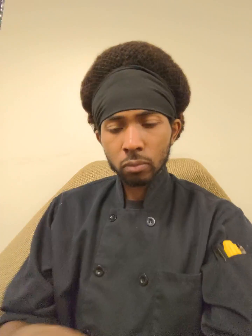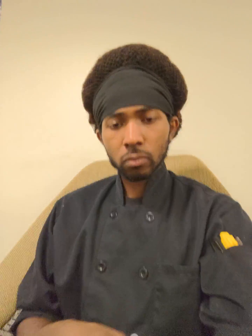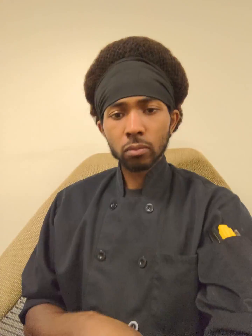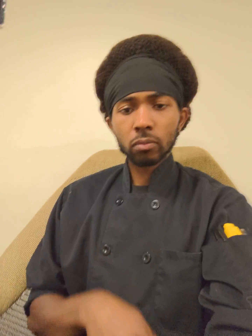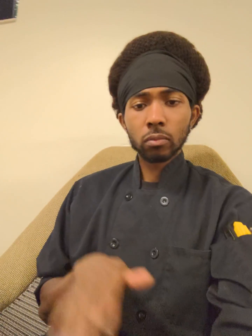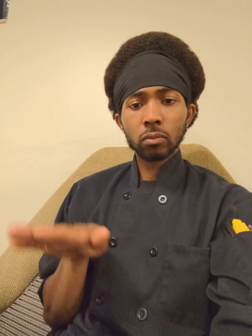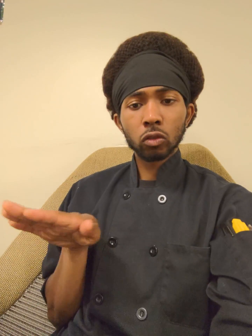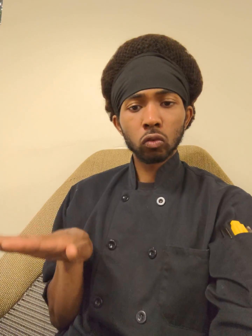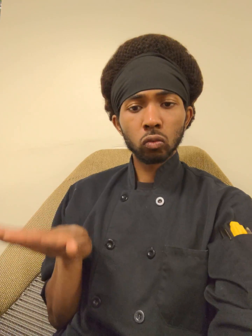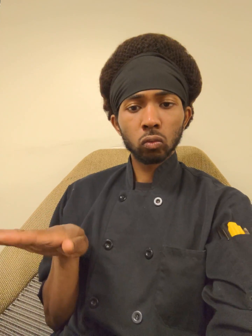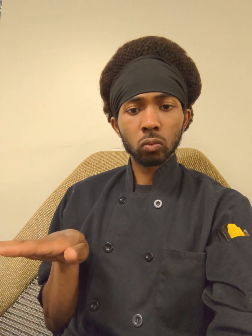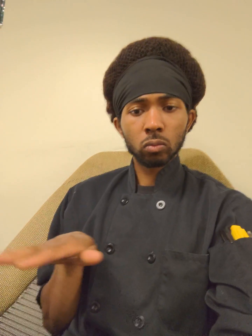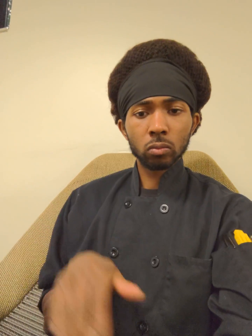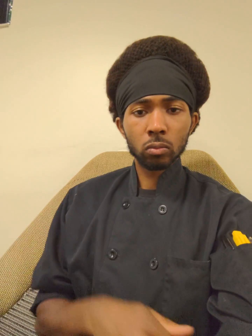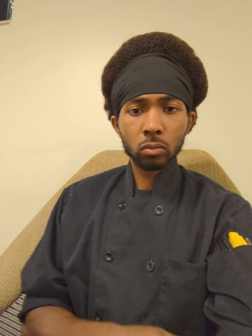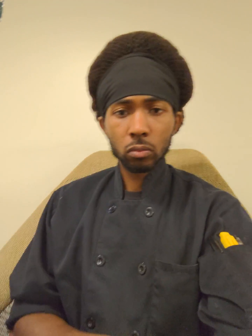penguin